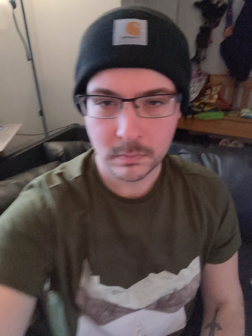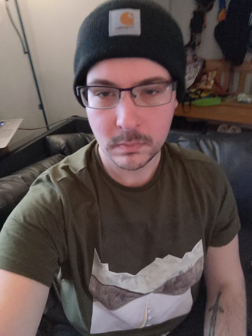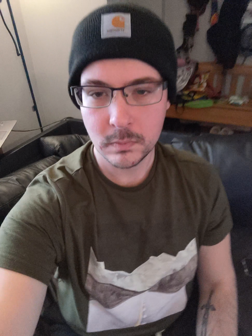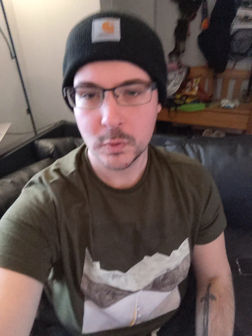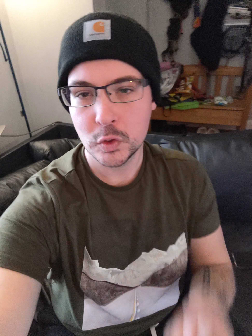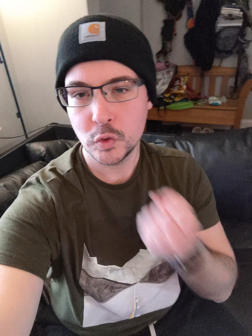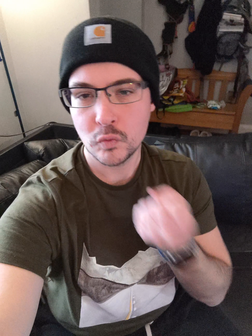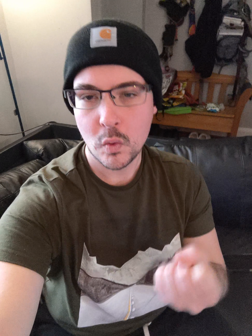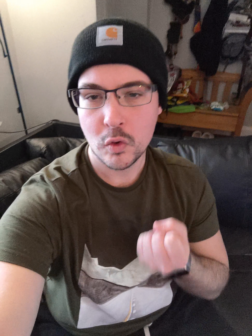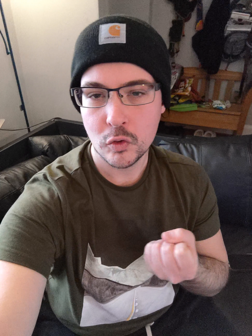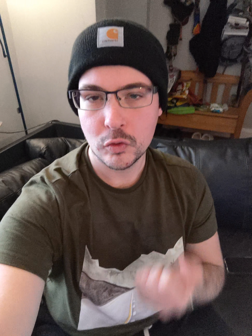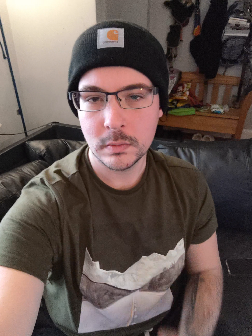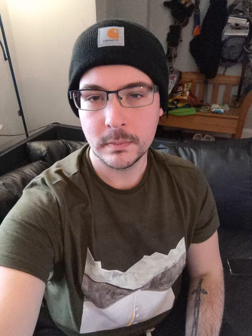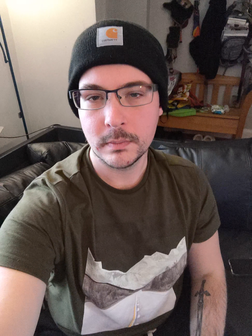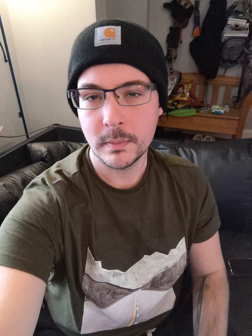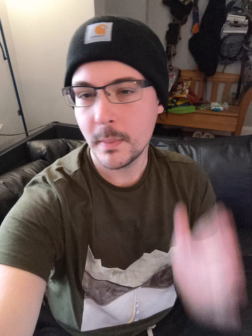drawer